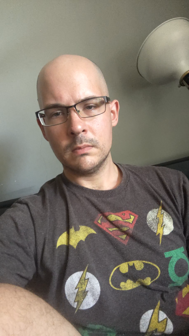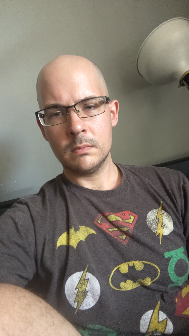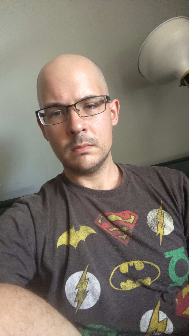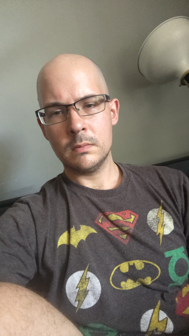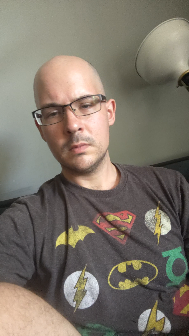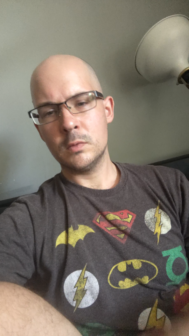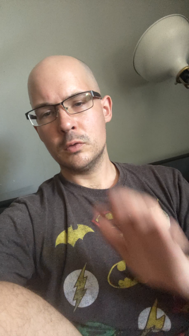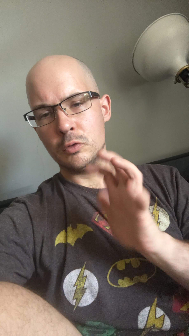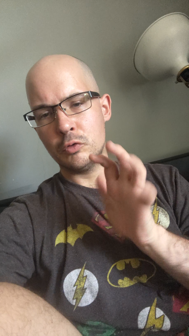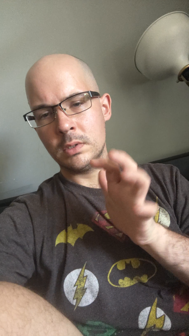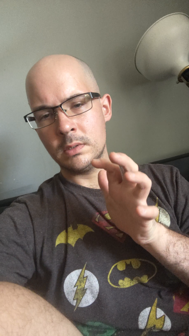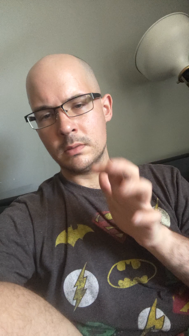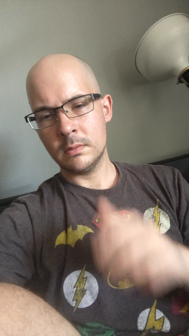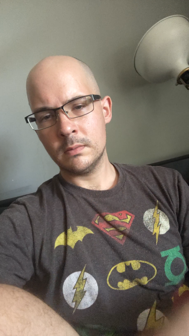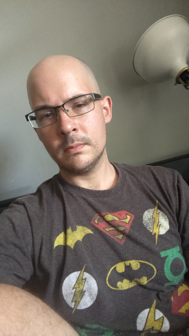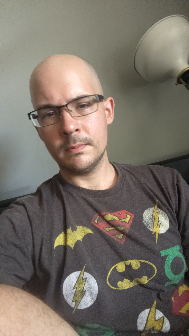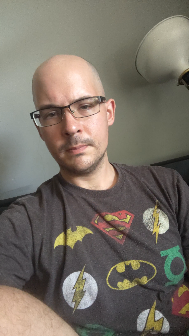cheese